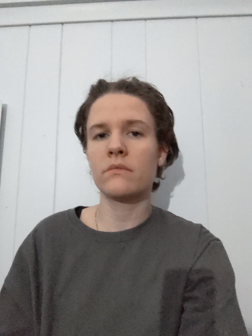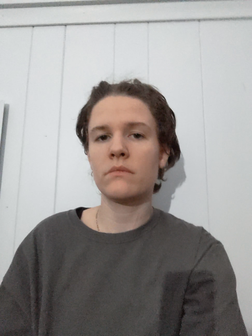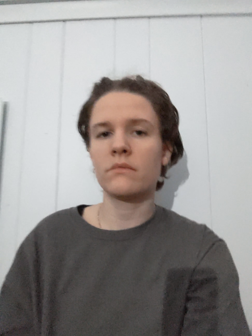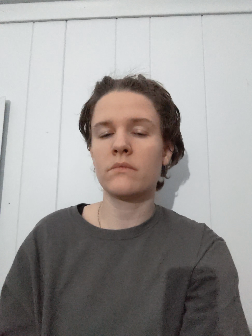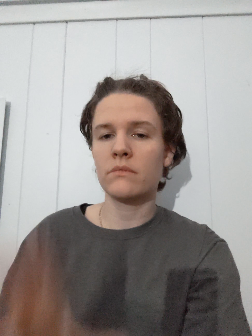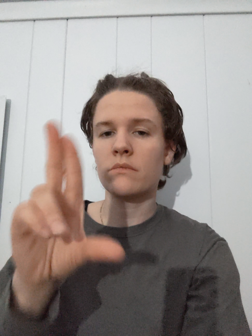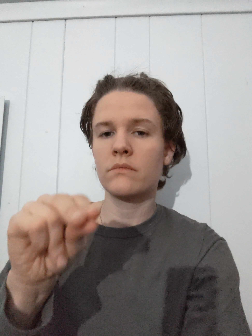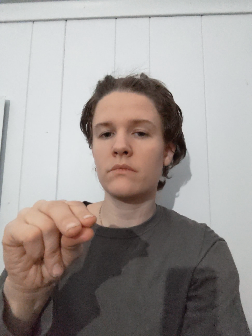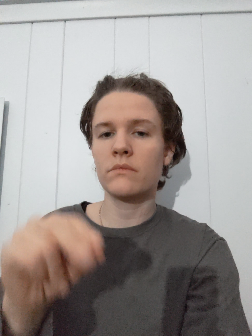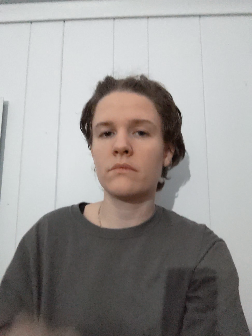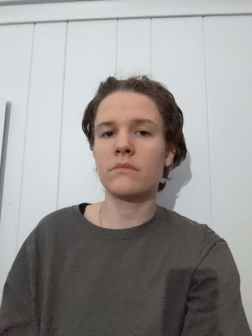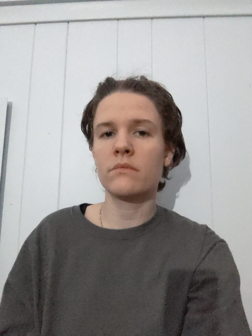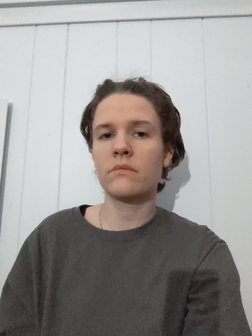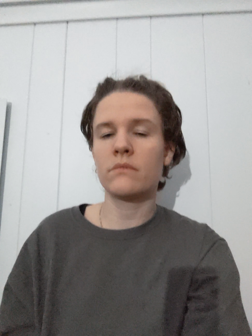no